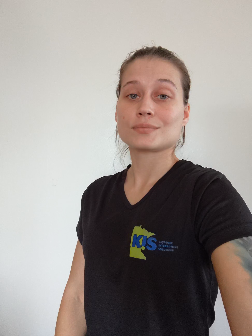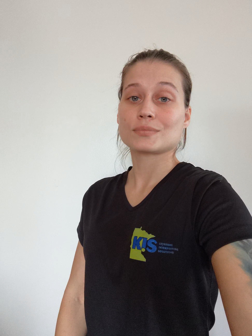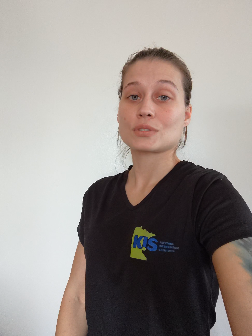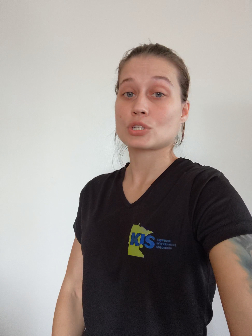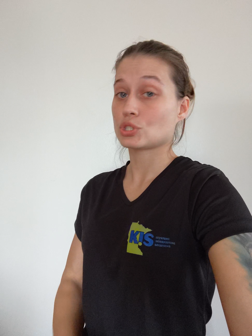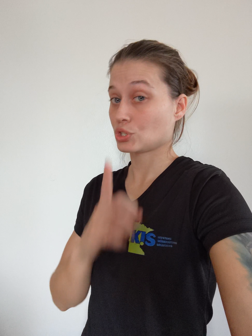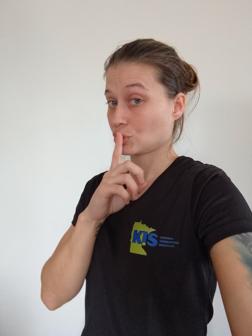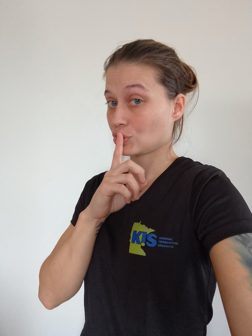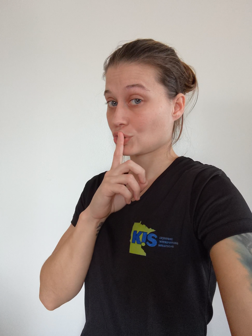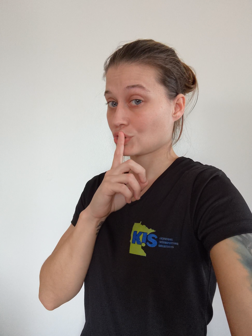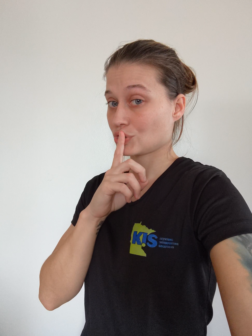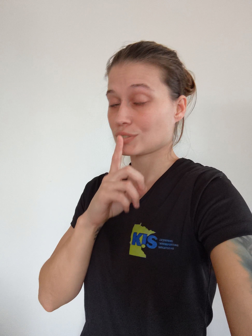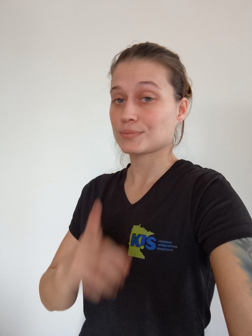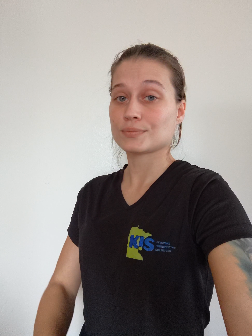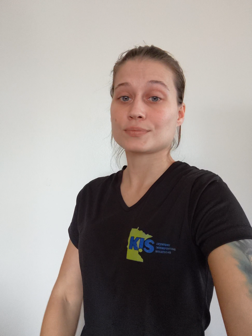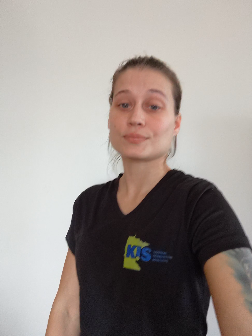shhh